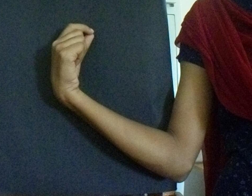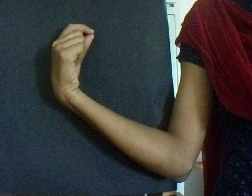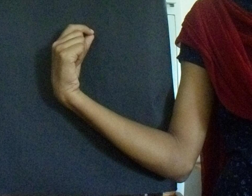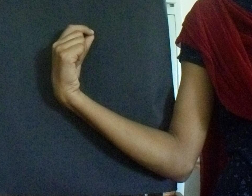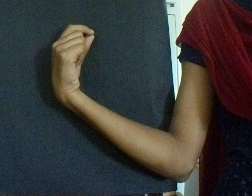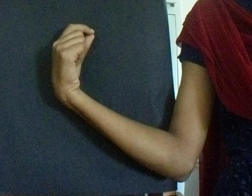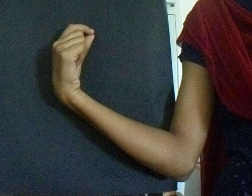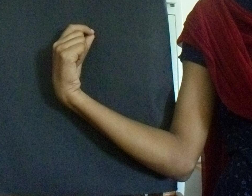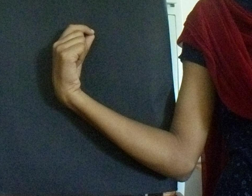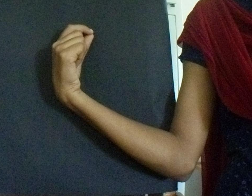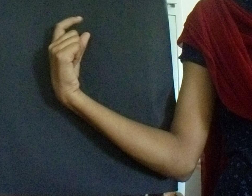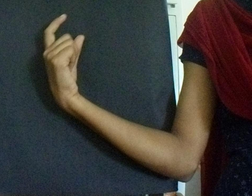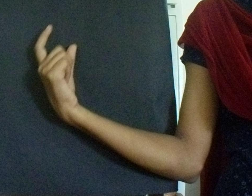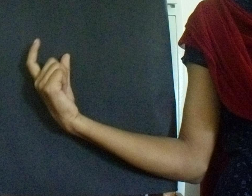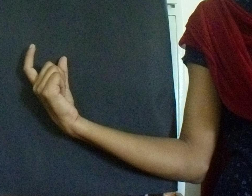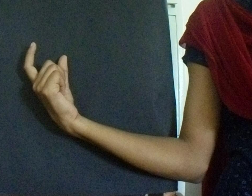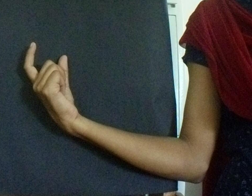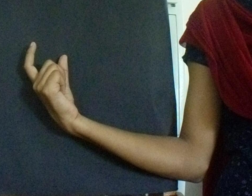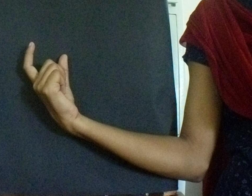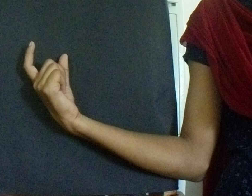thief